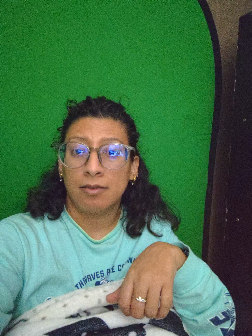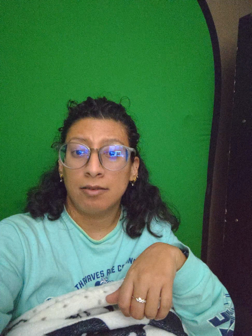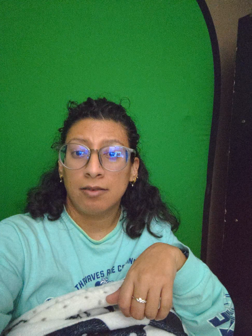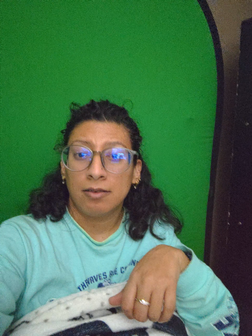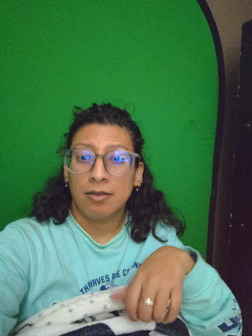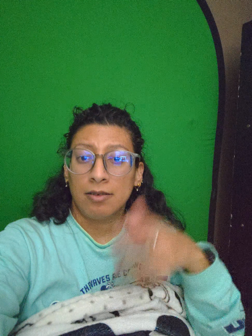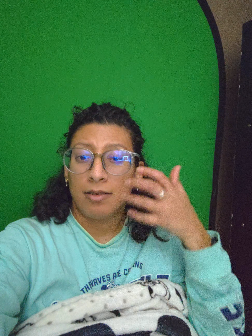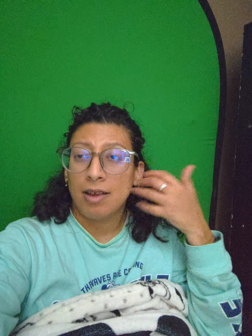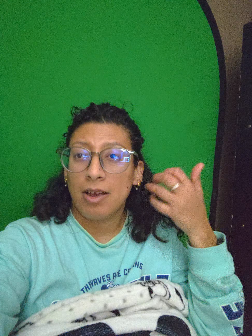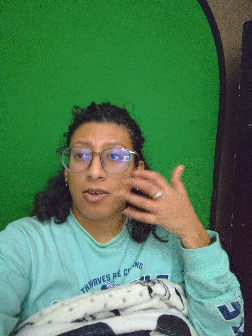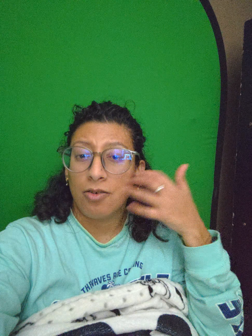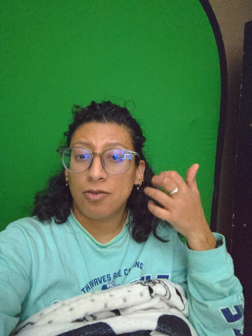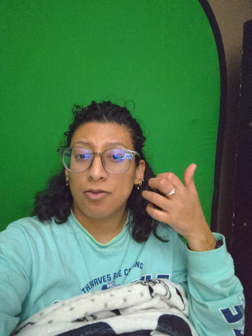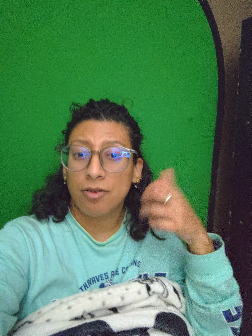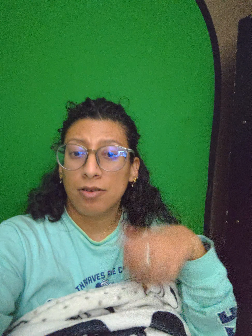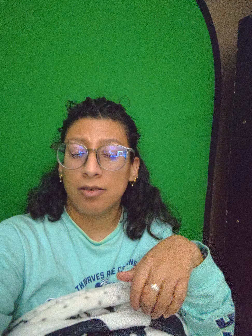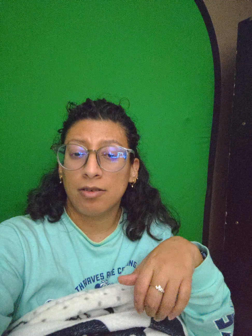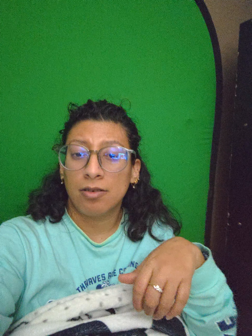tiger